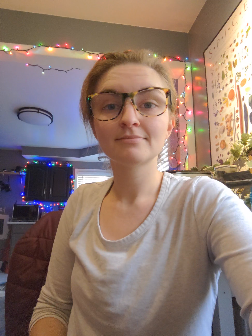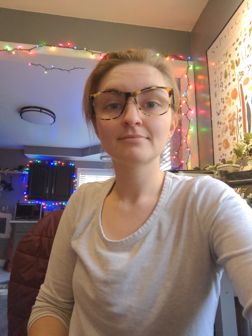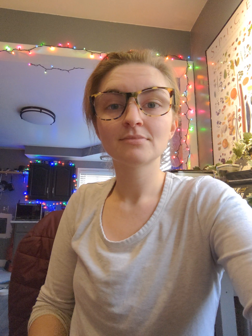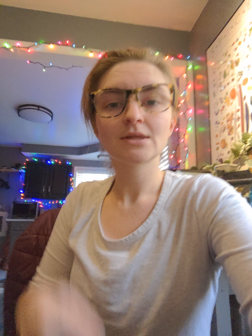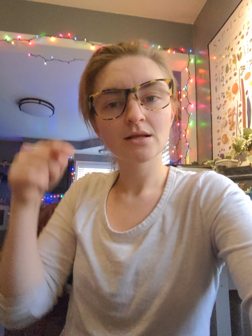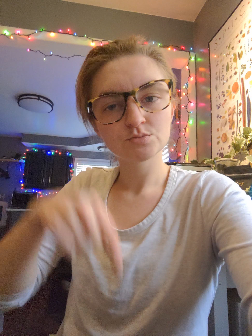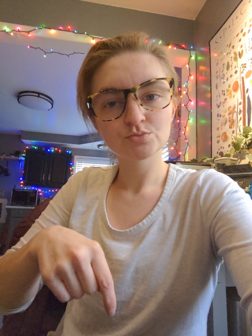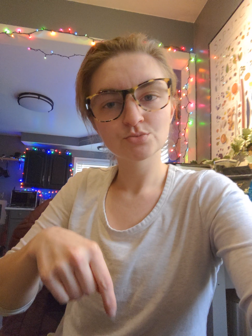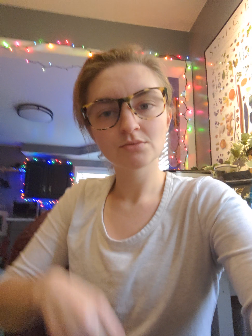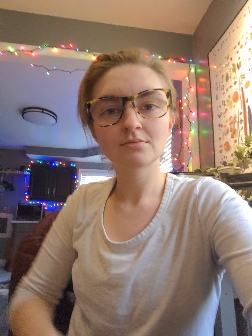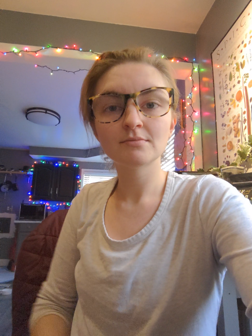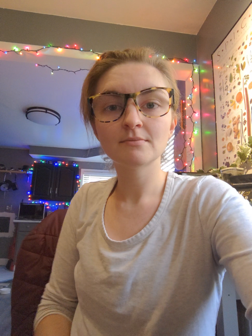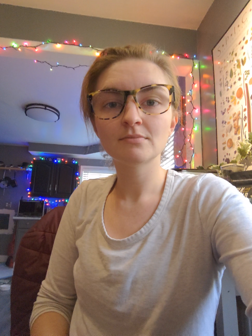down